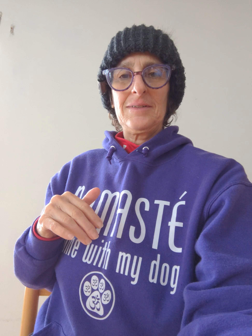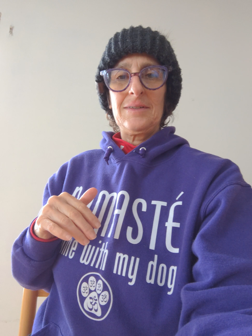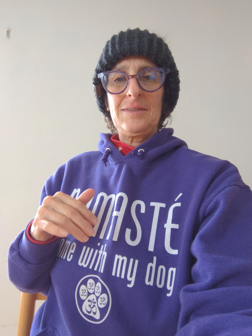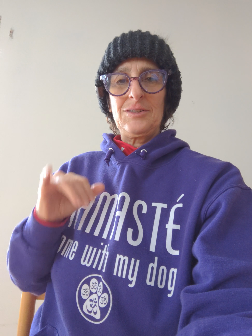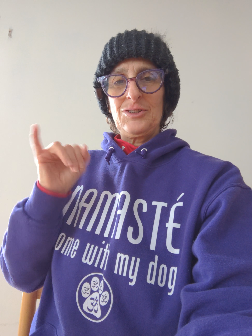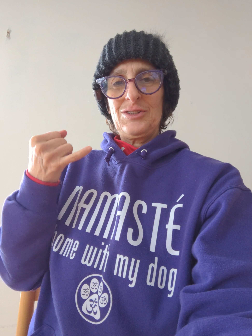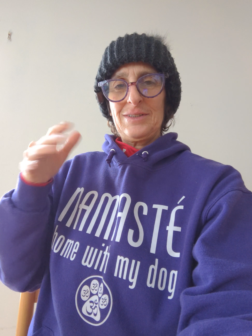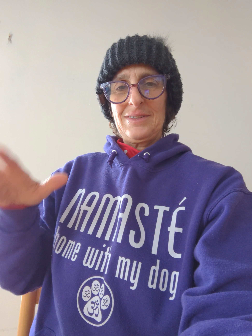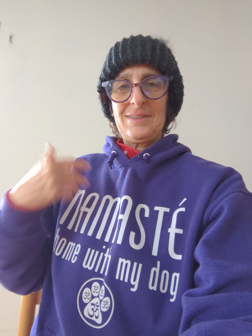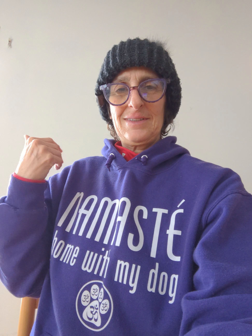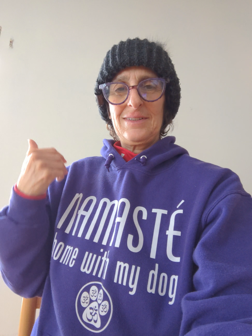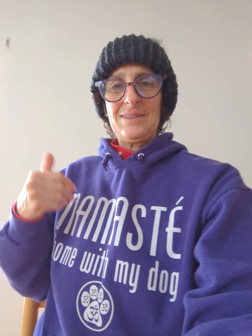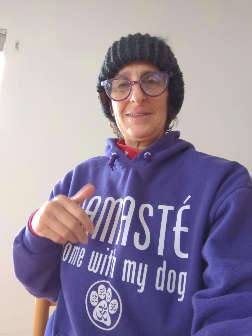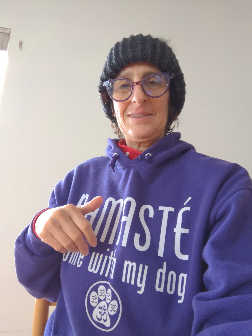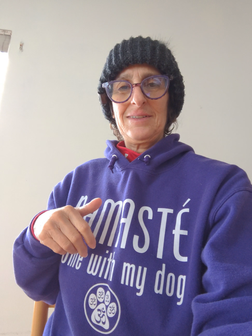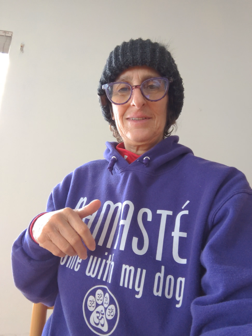jeans